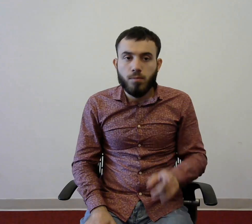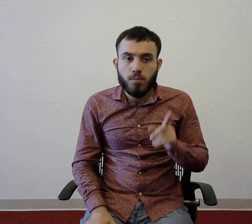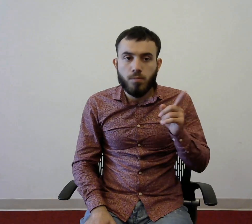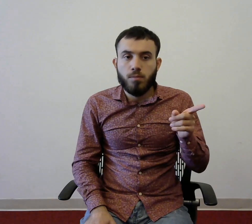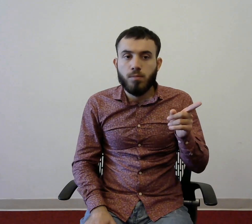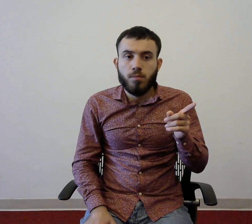O